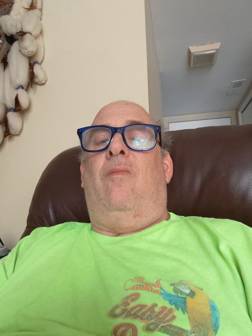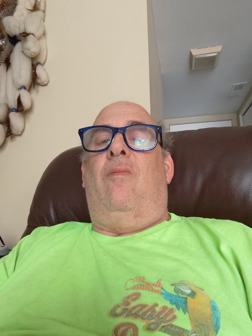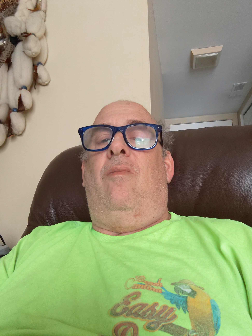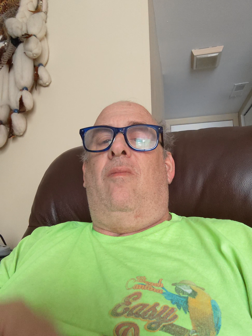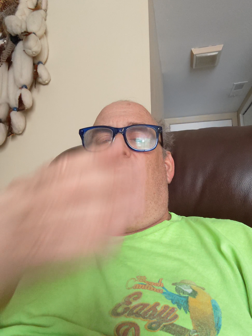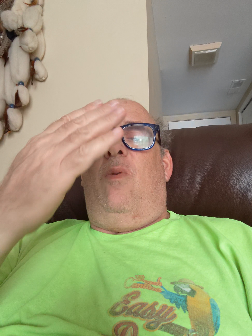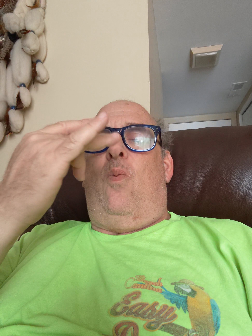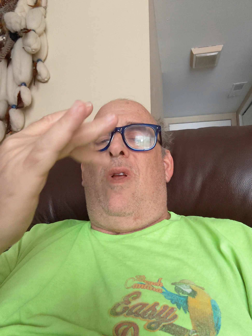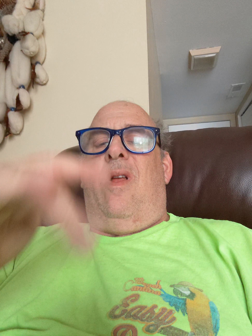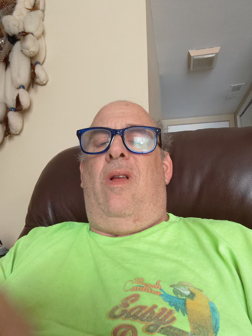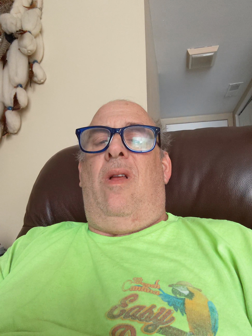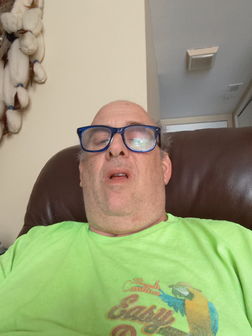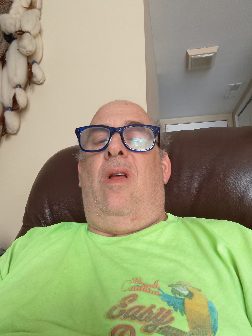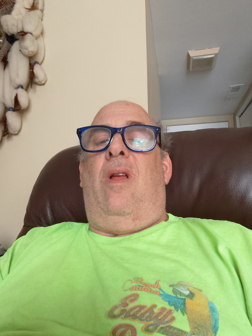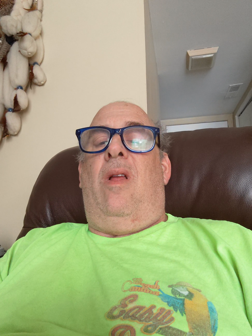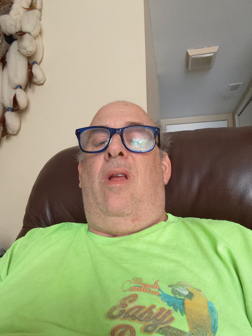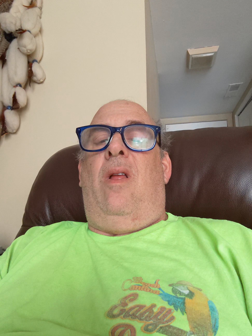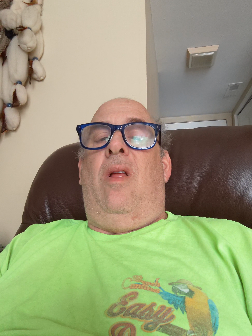why